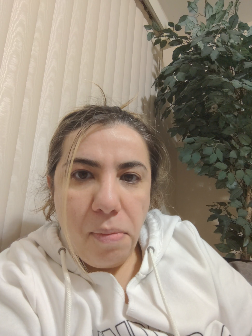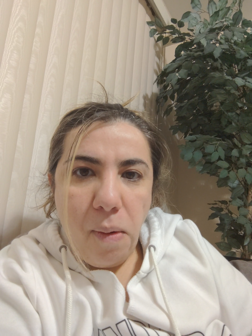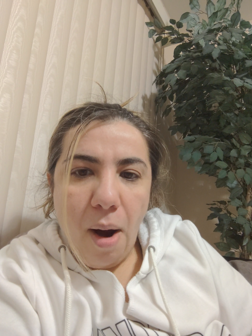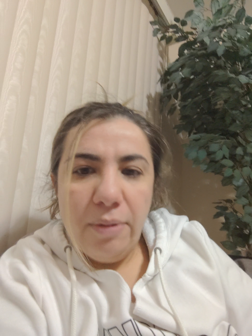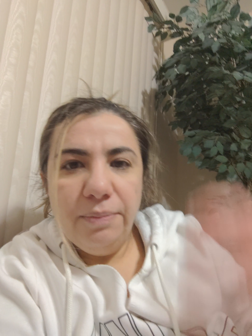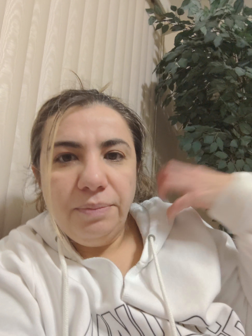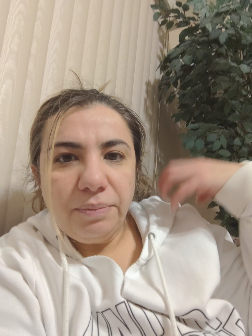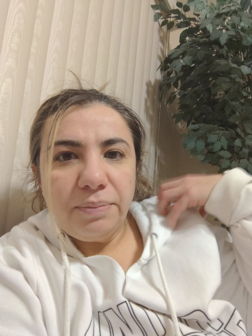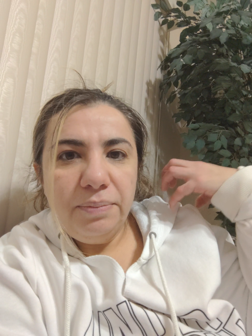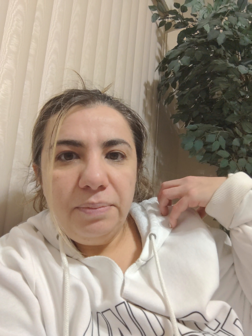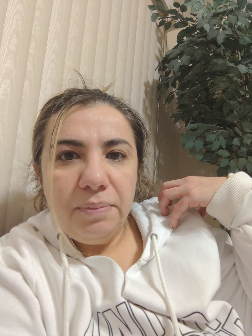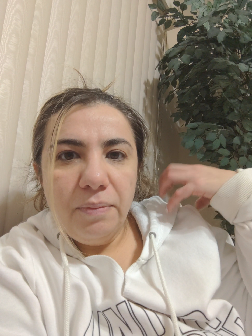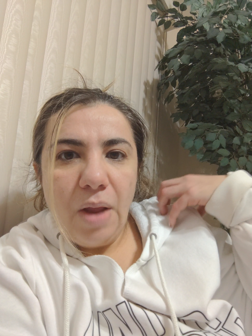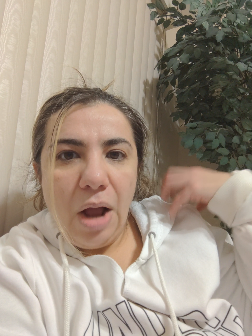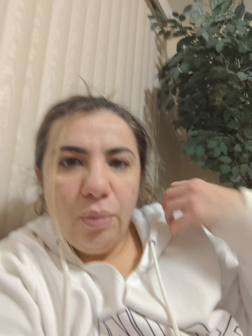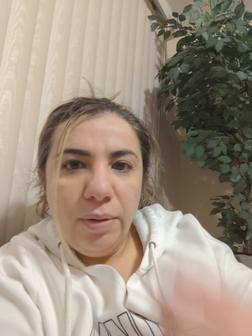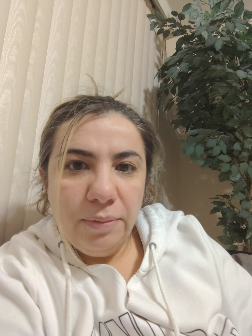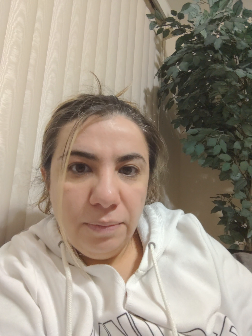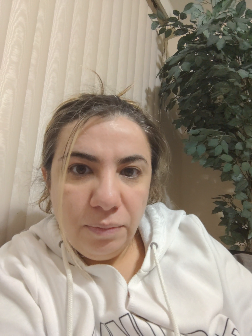outside